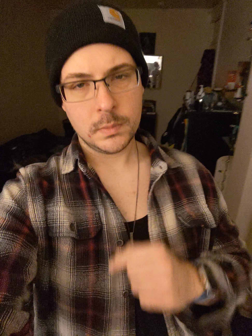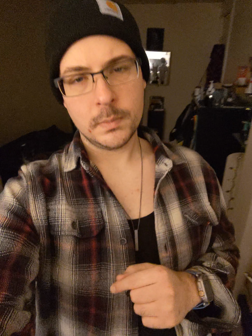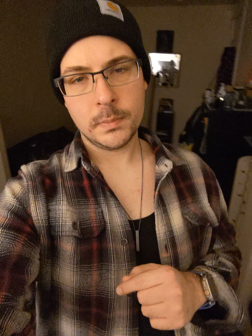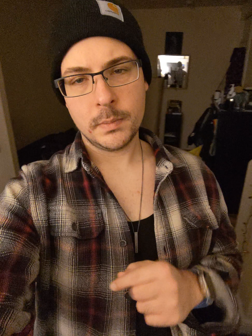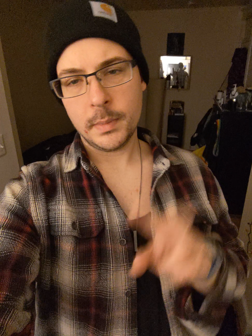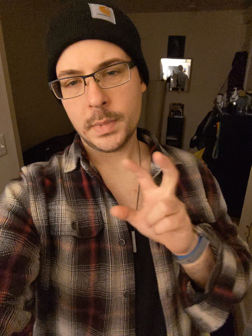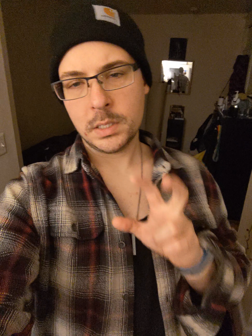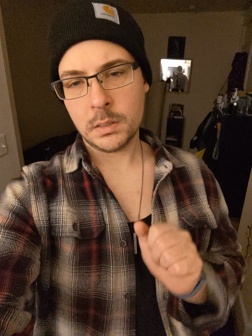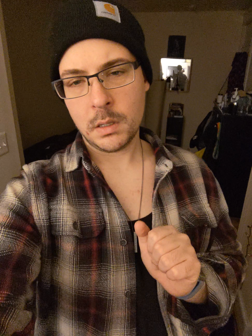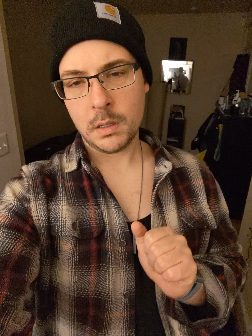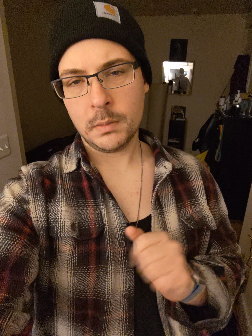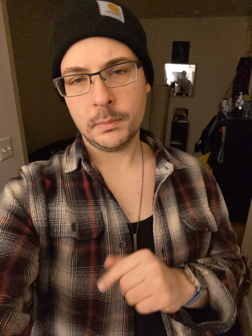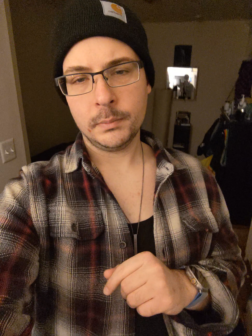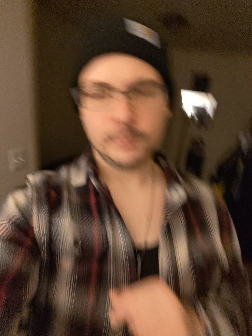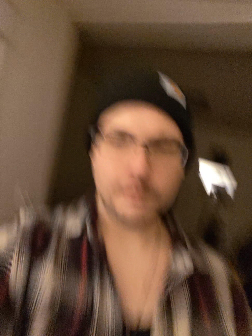pizza